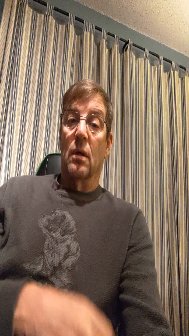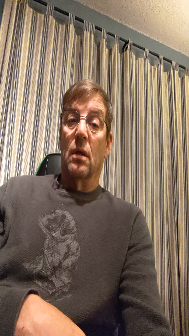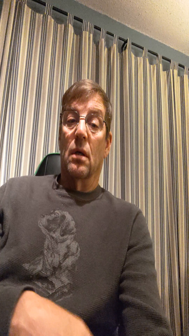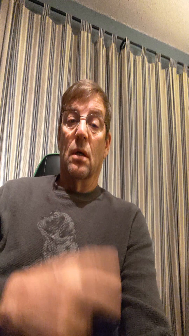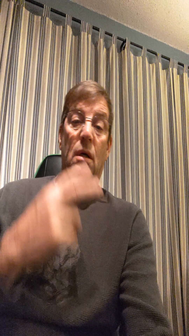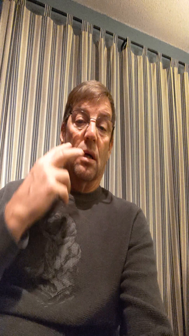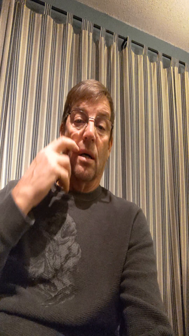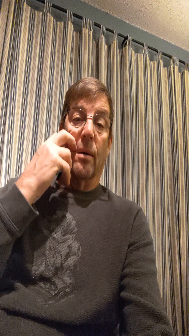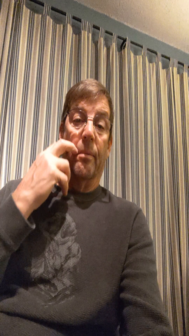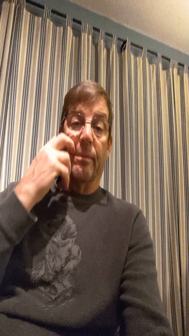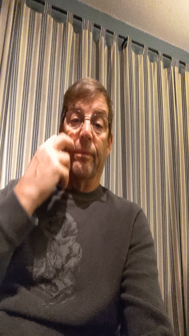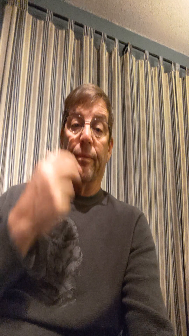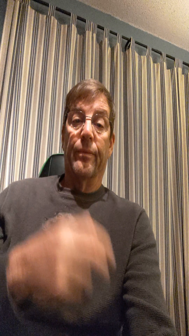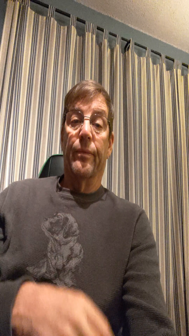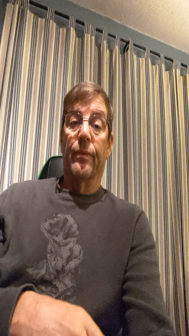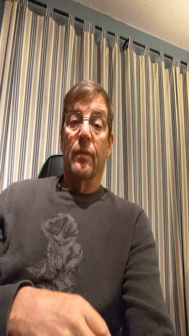gum